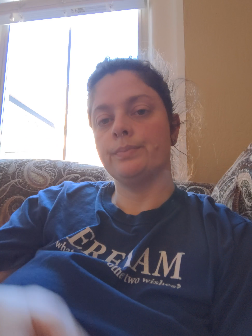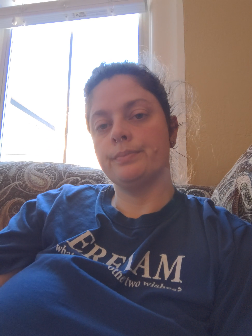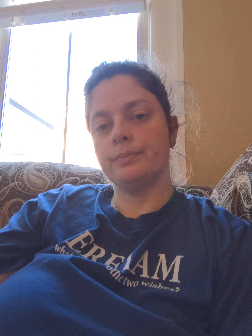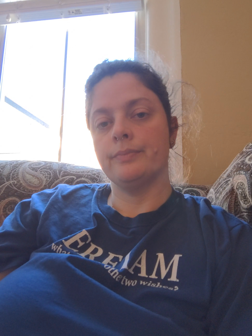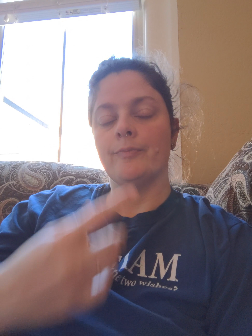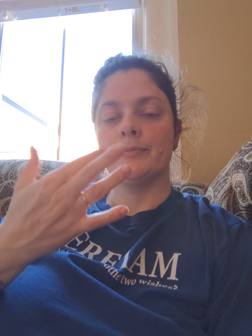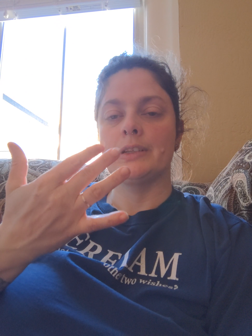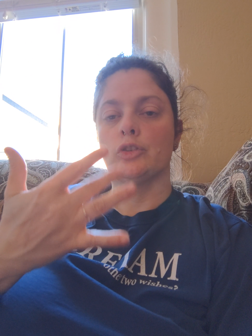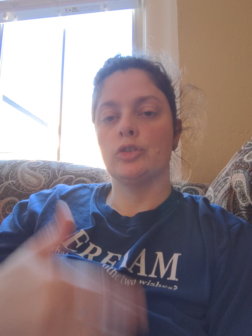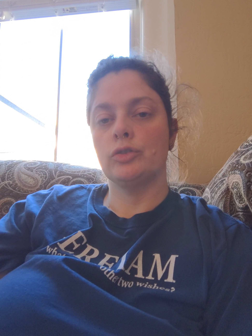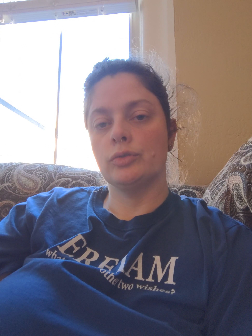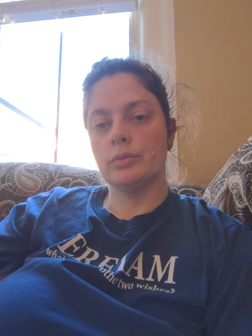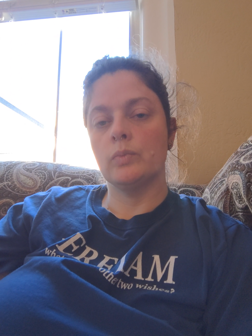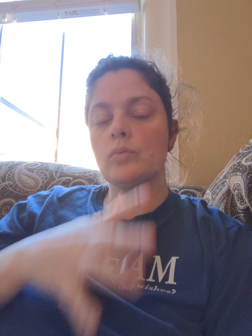finger